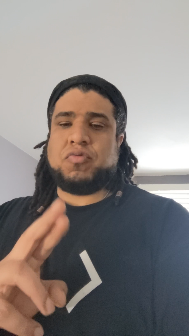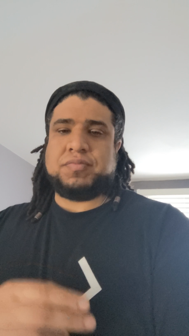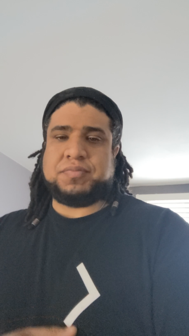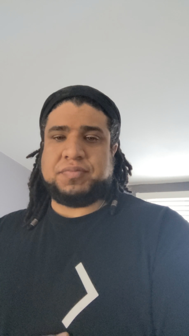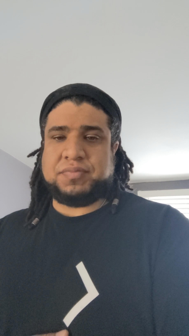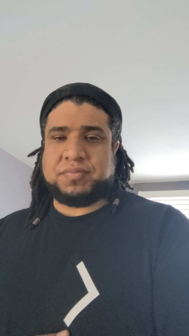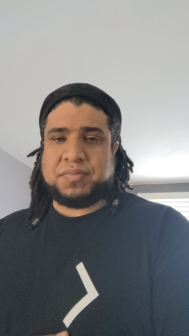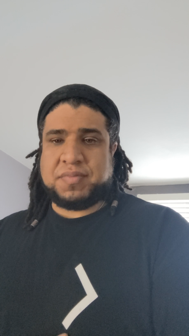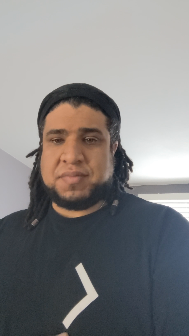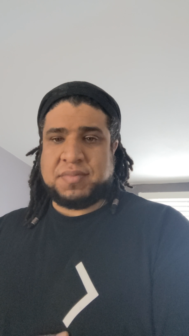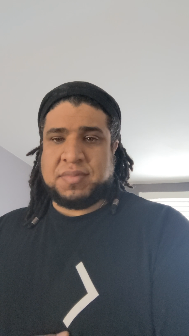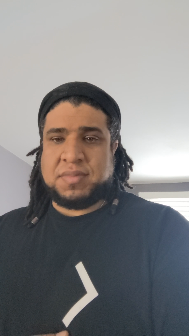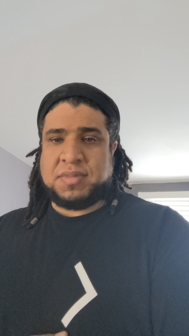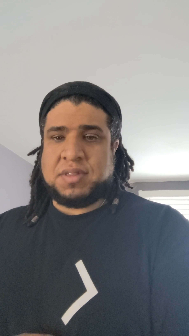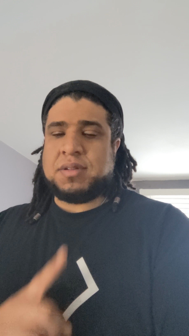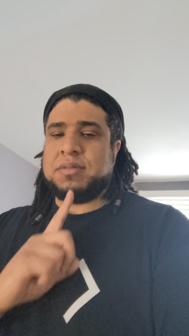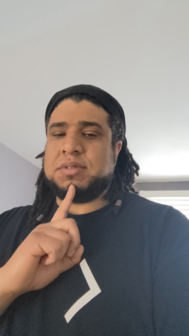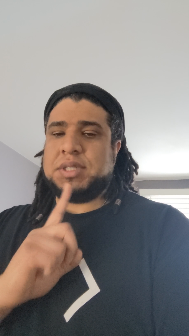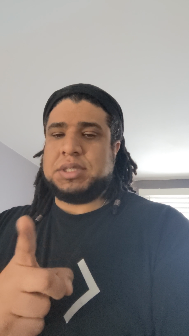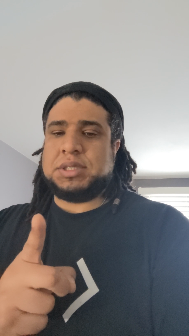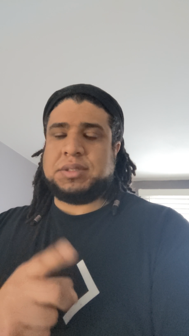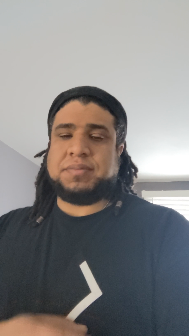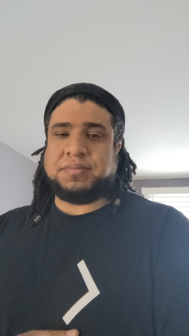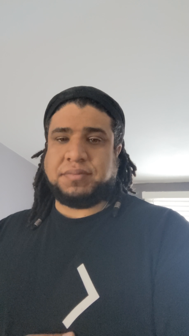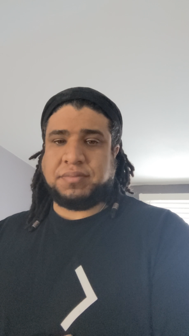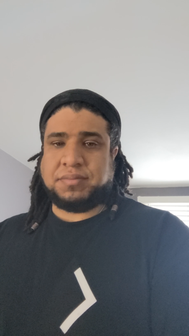is